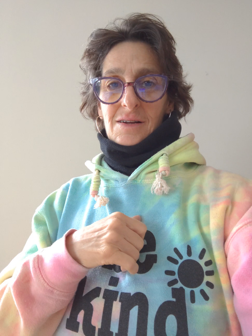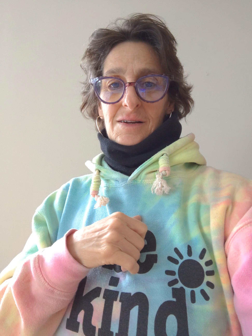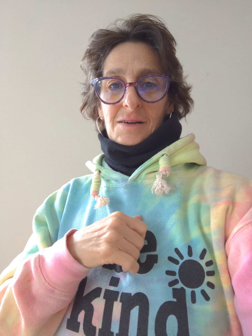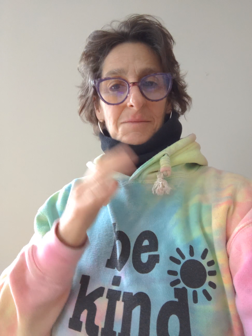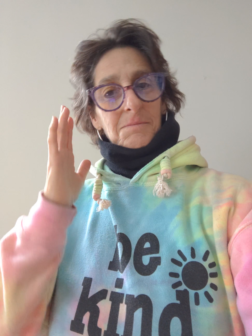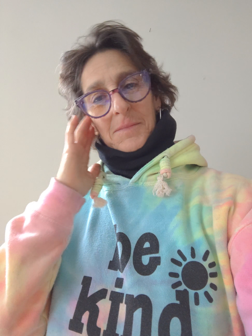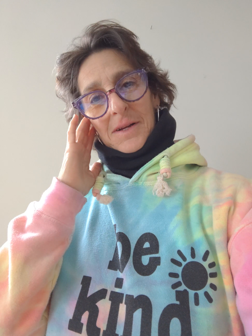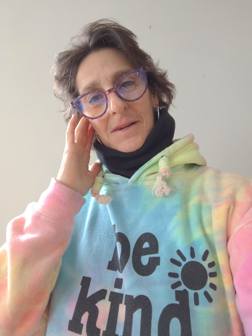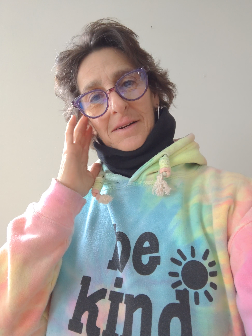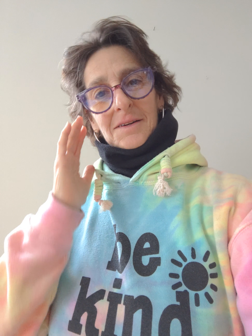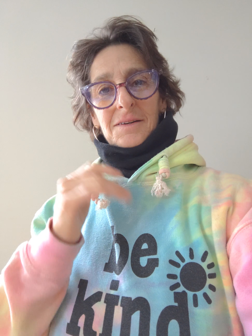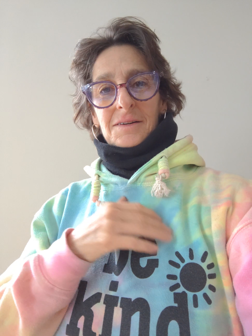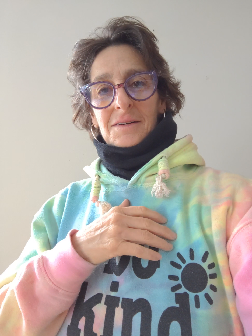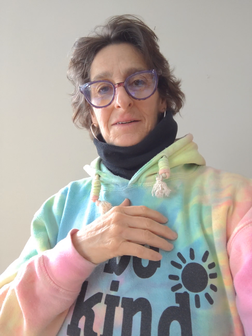bed